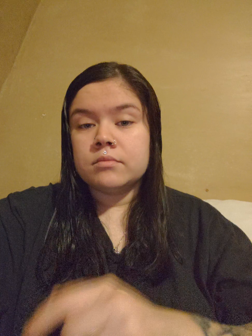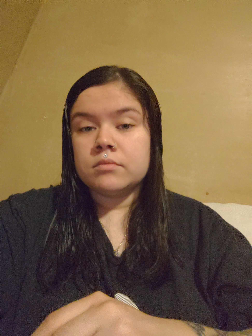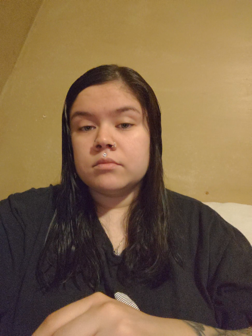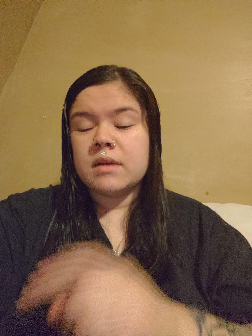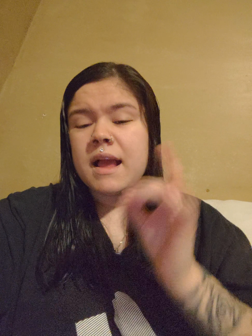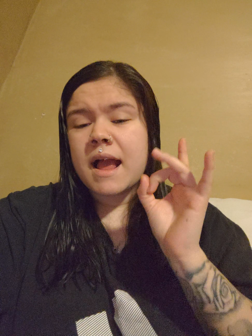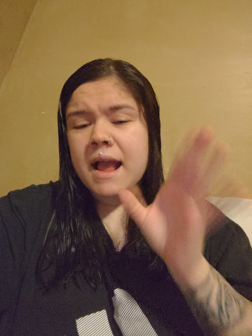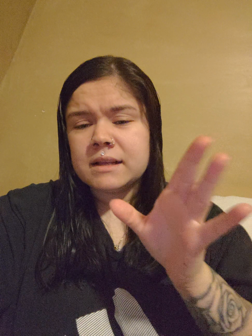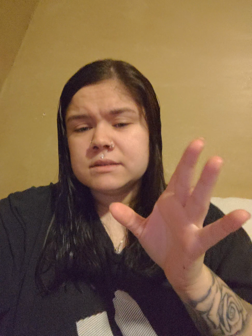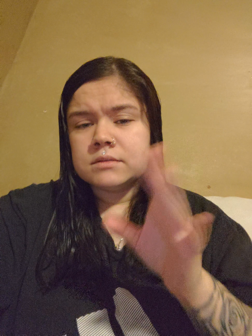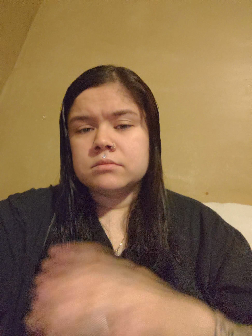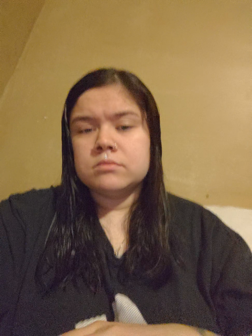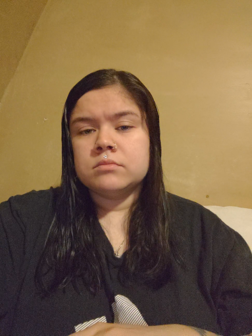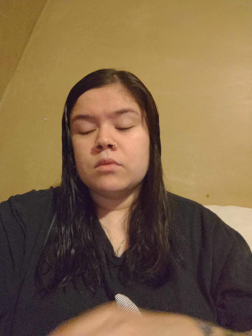hate